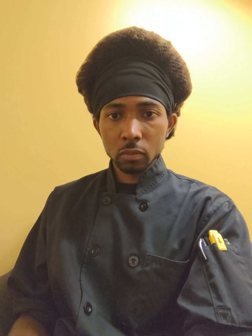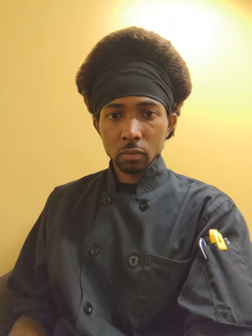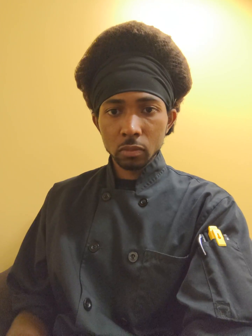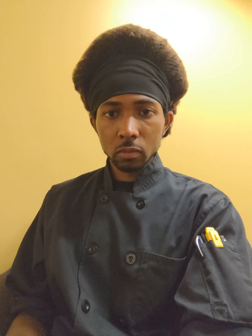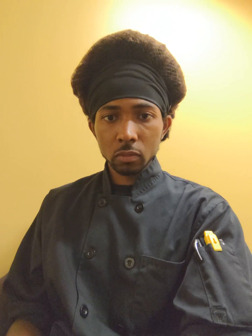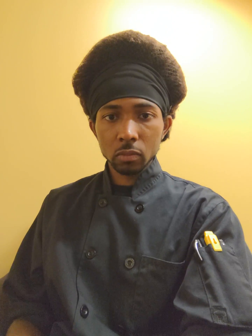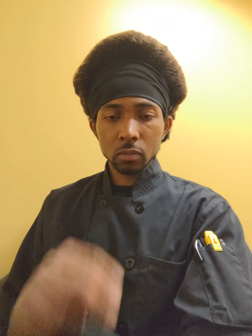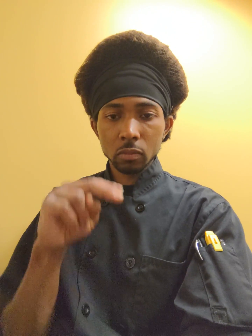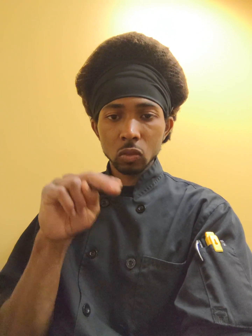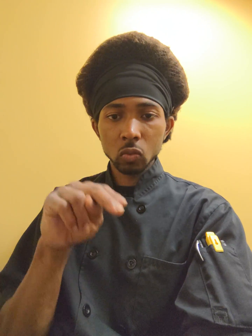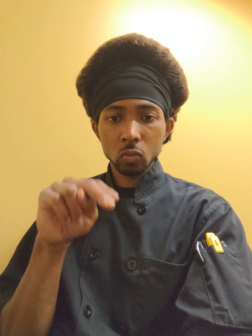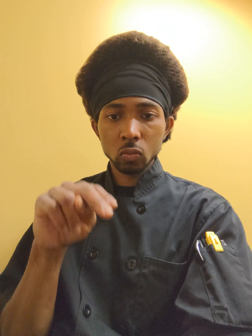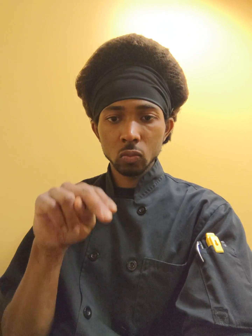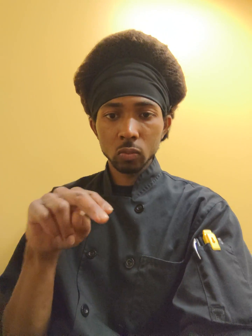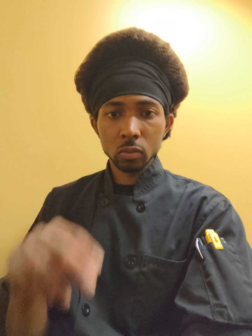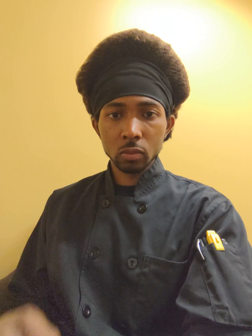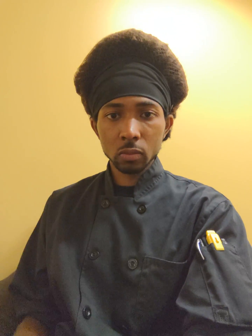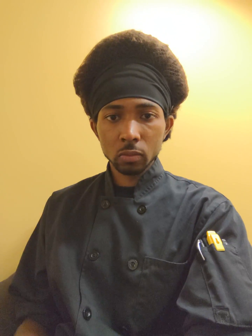nurse